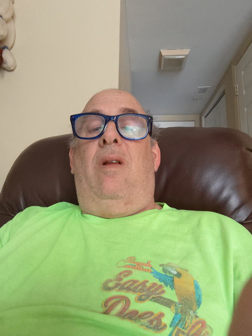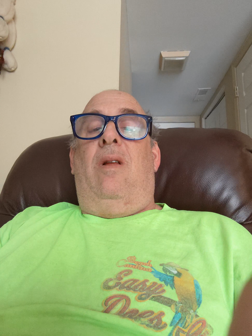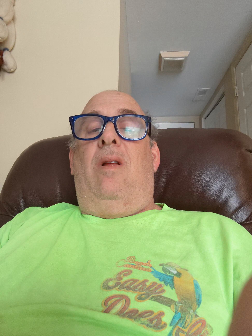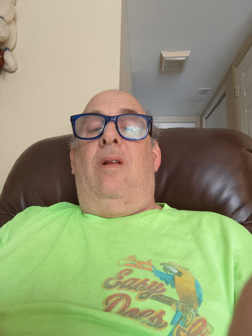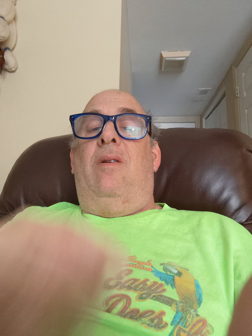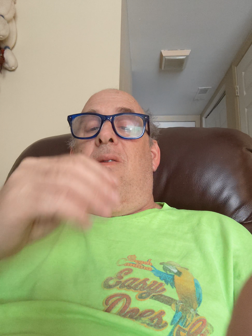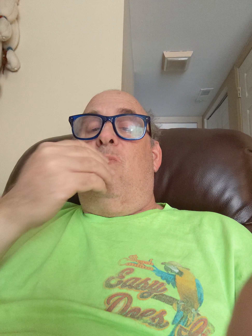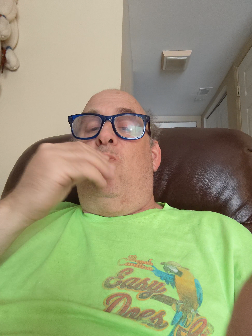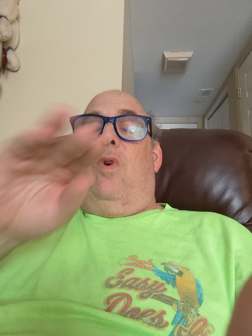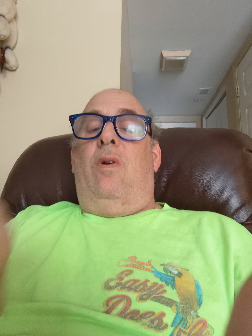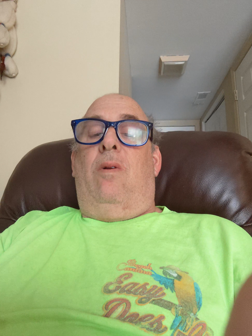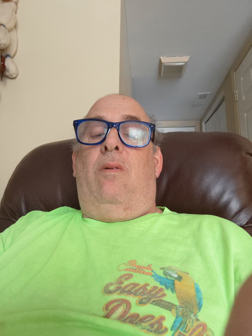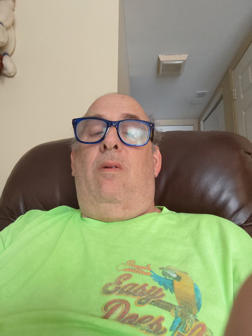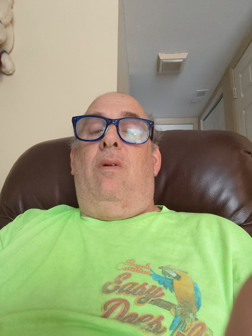kiss